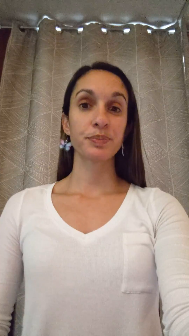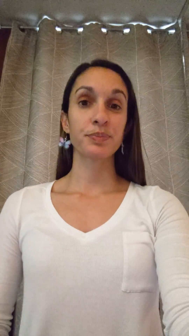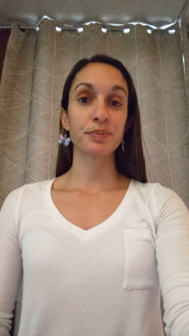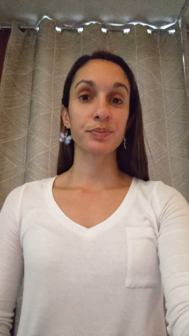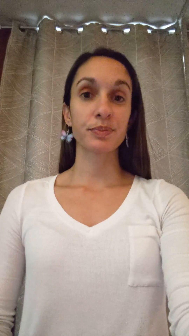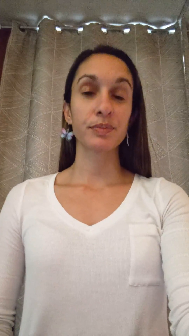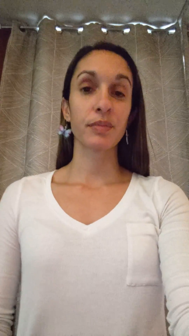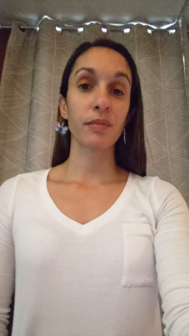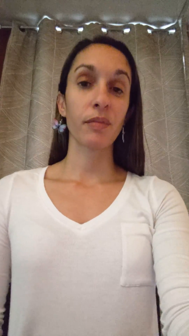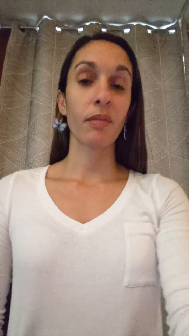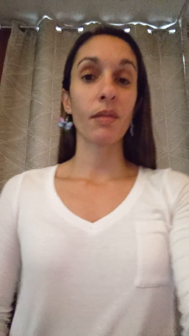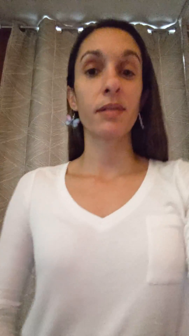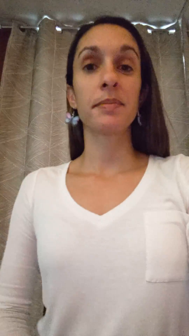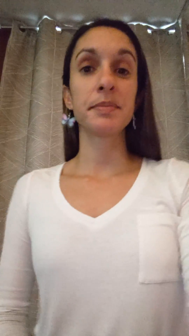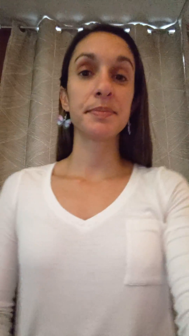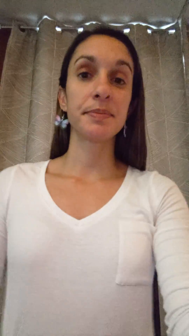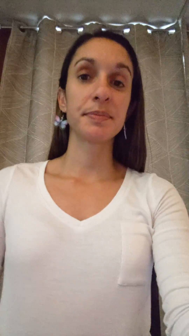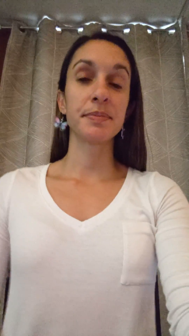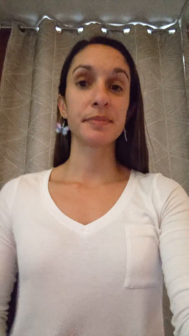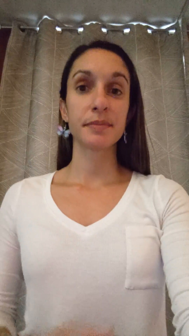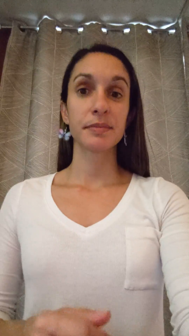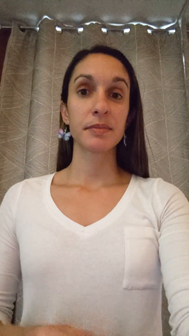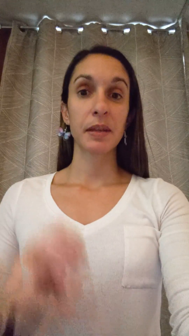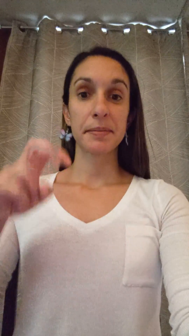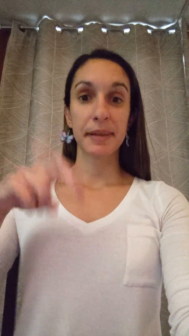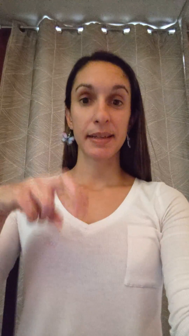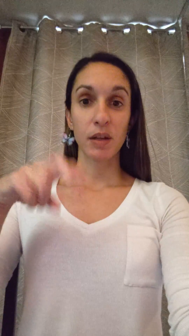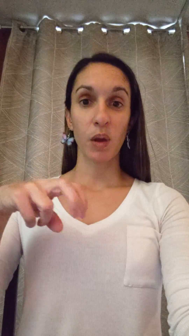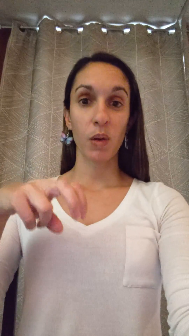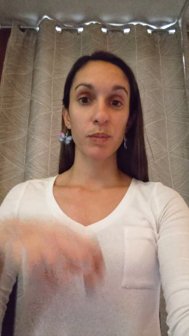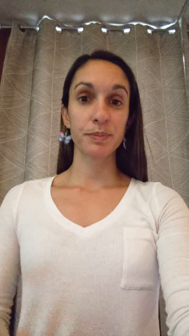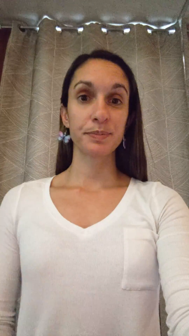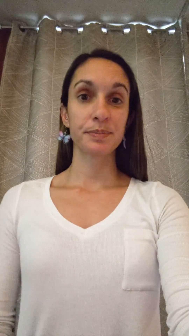potato